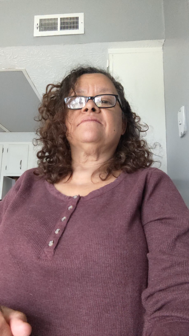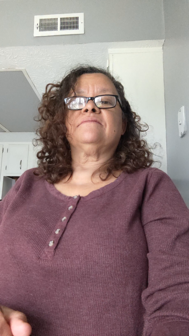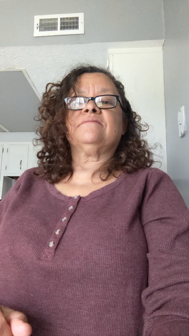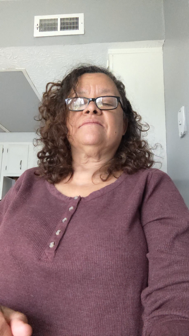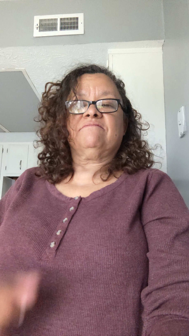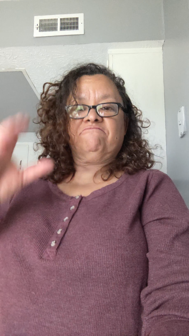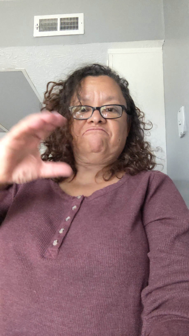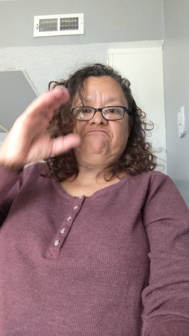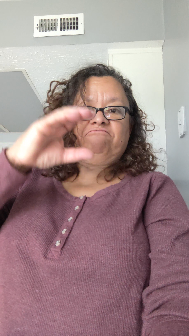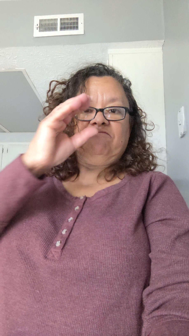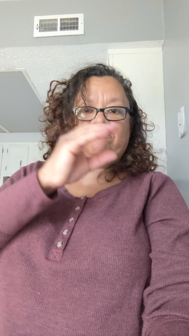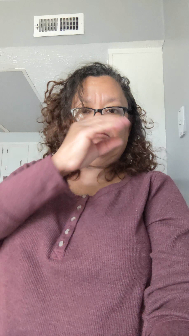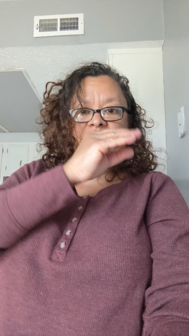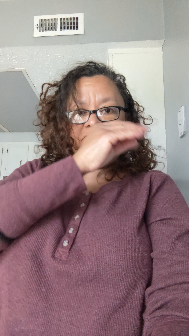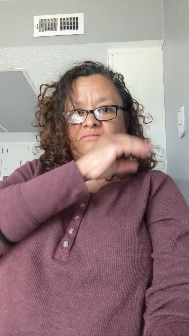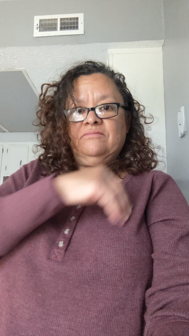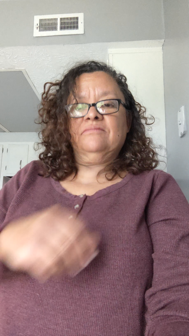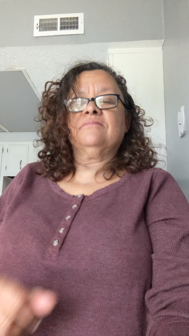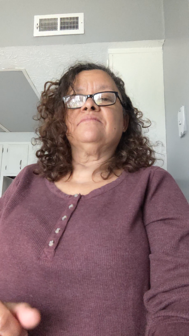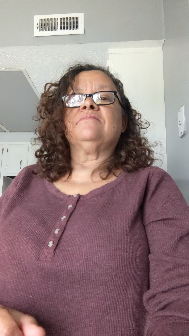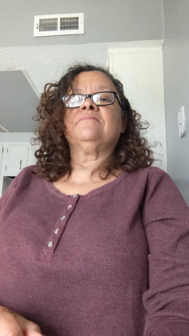dinosaur